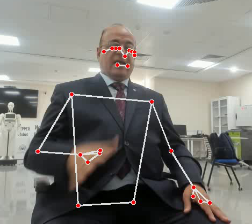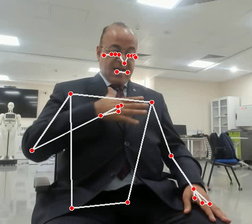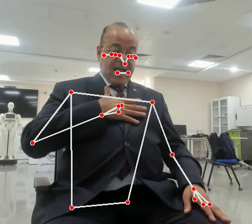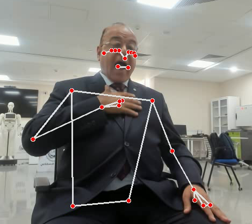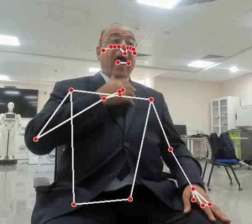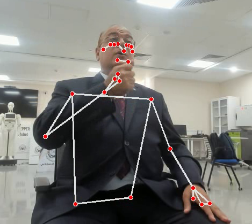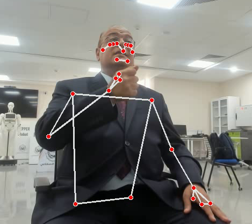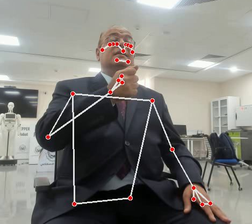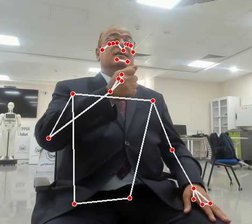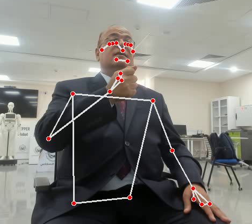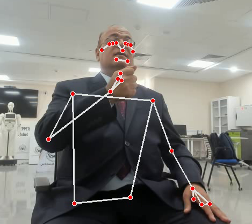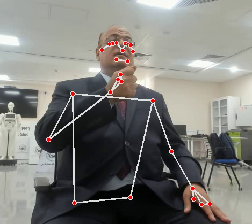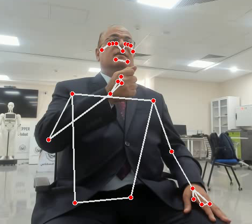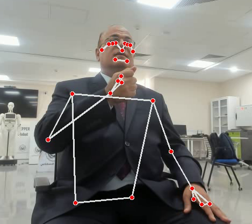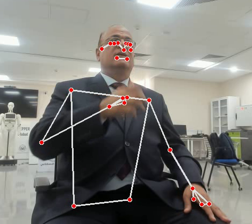3waz